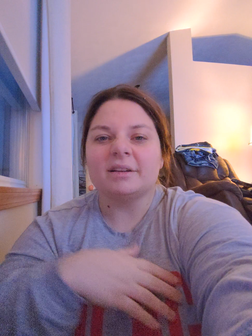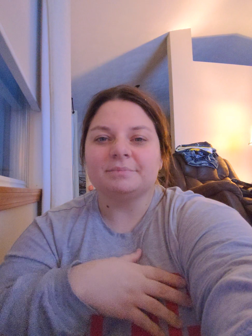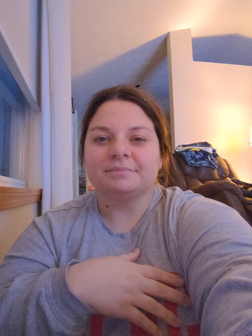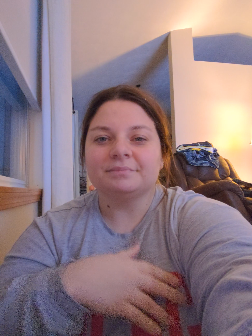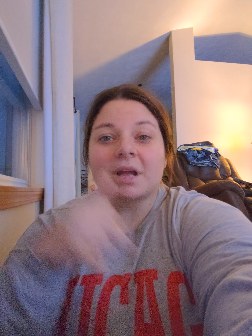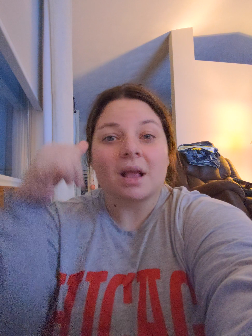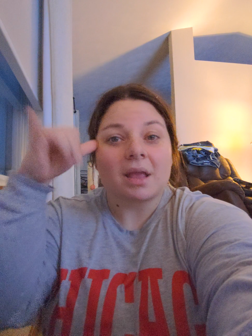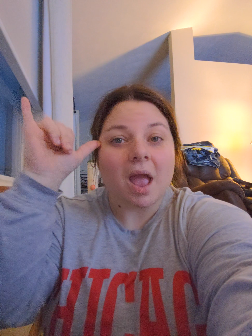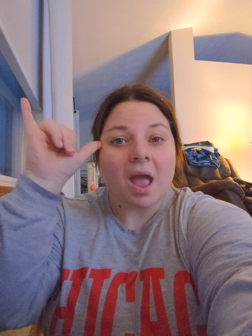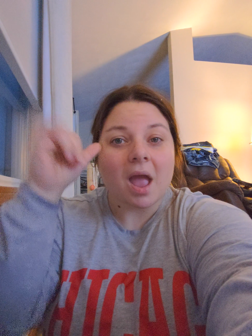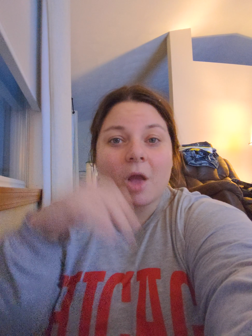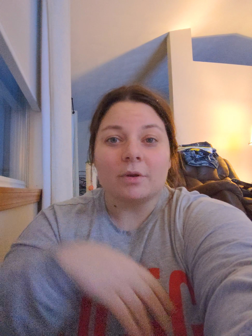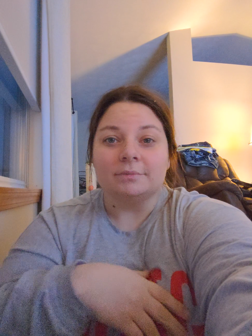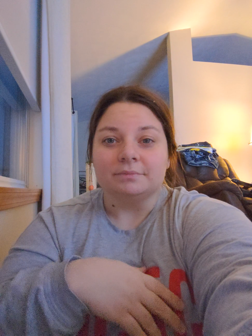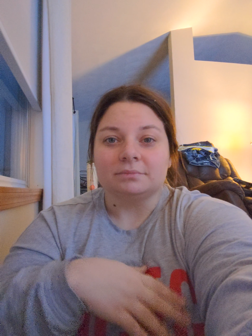cow